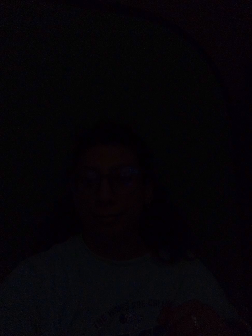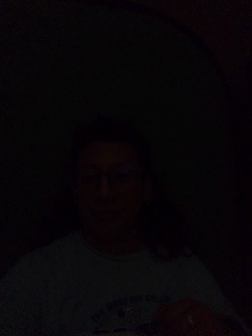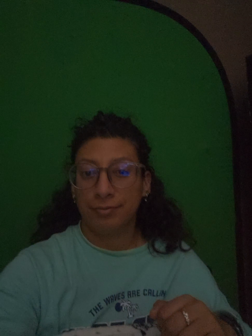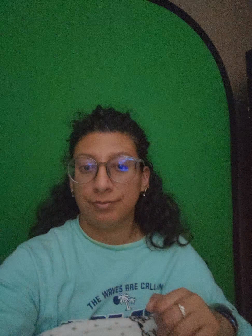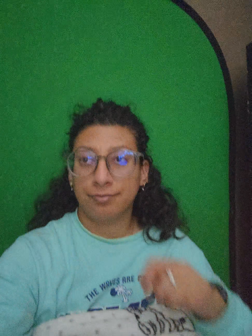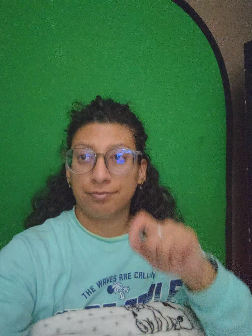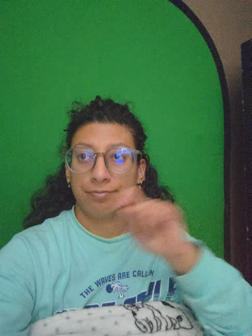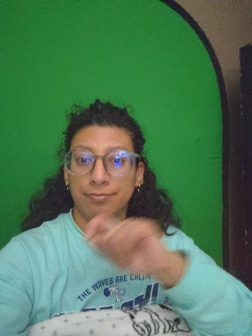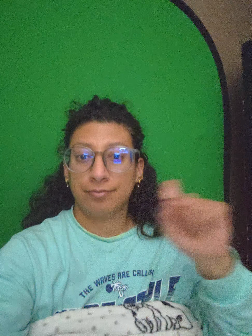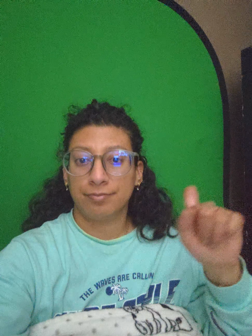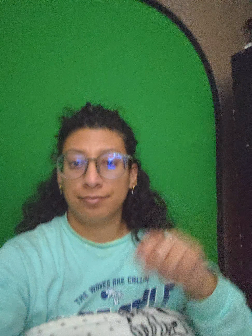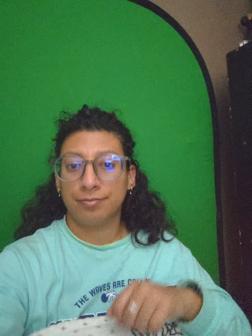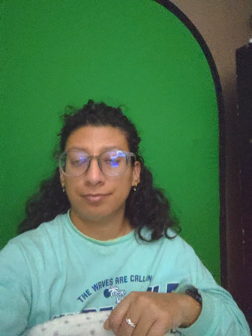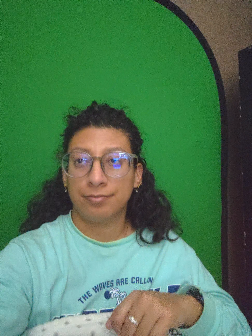pen